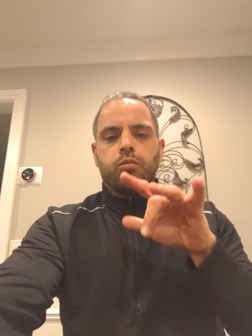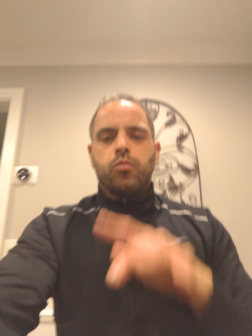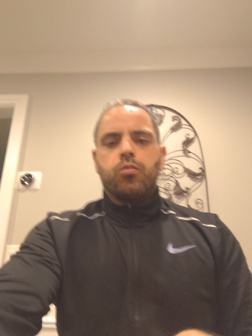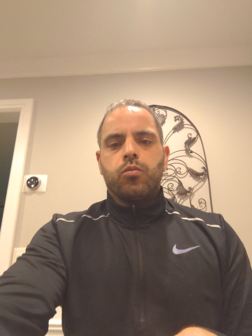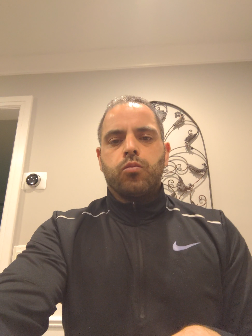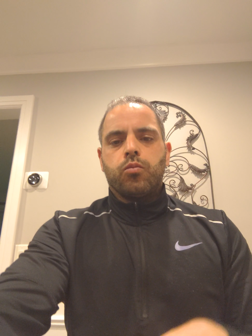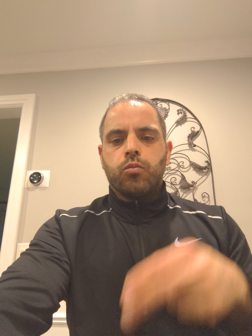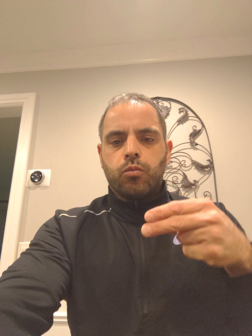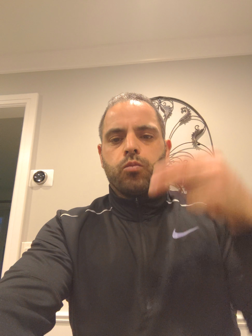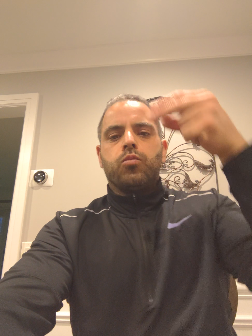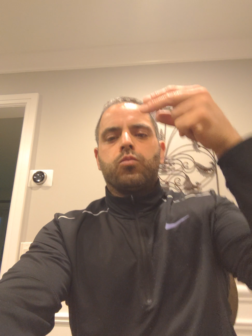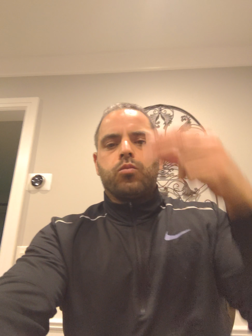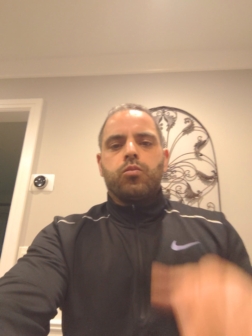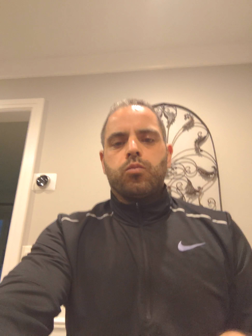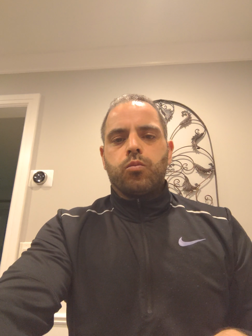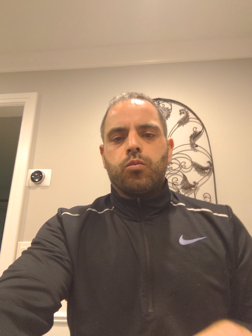high